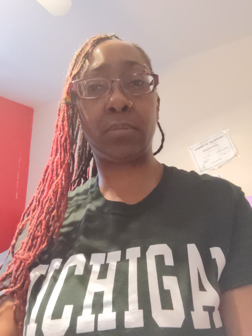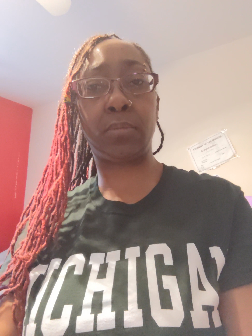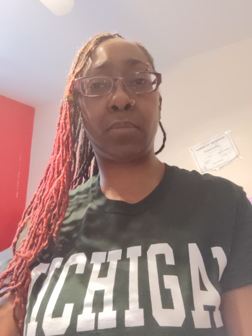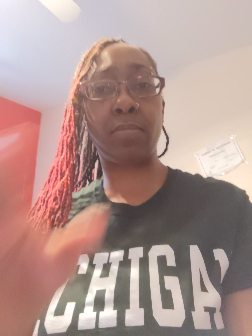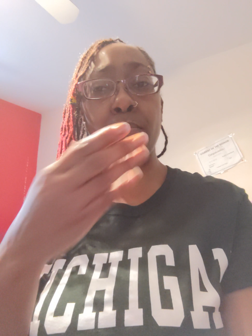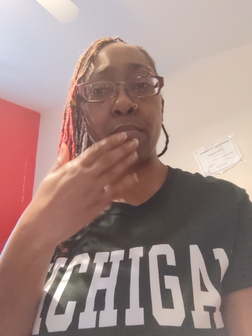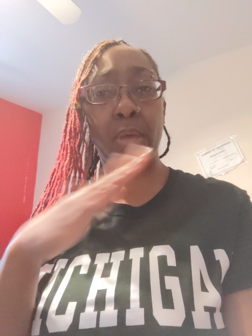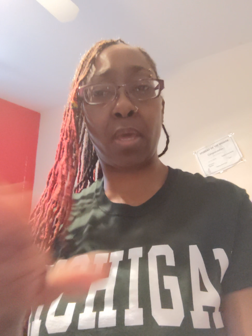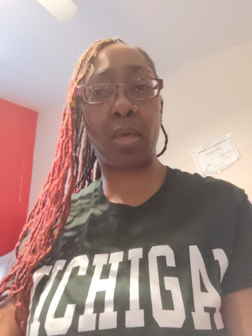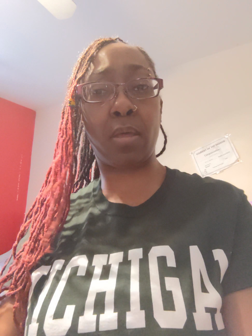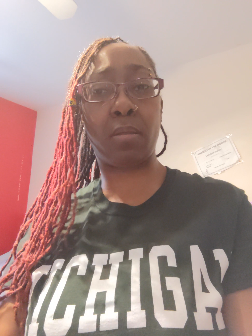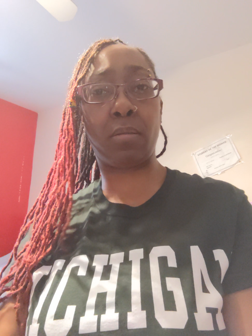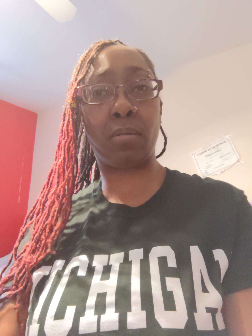bad